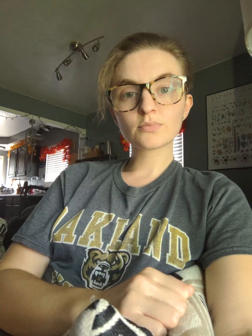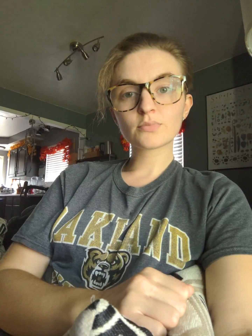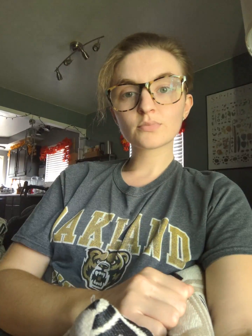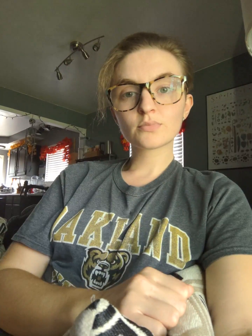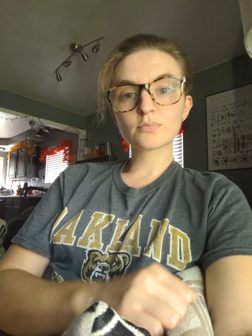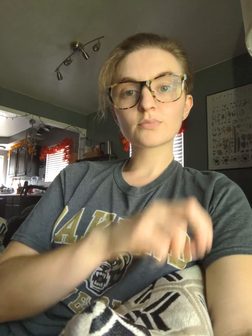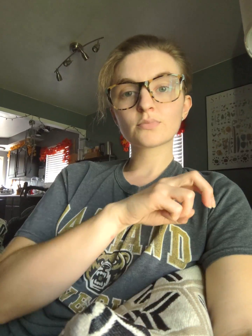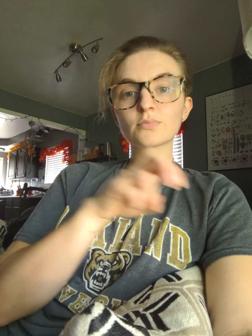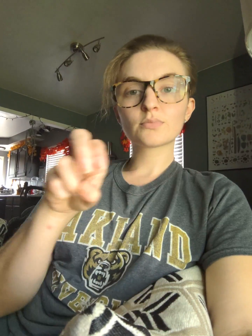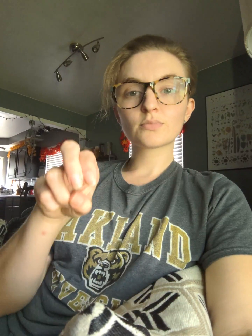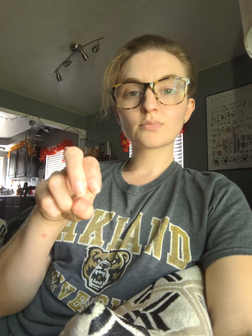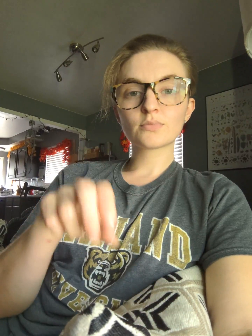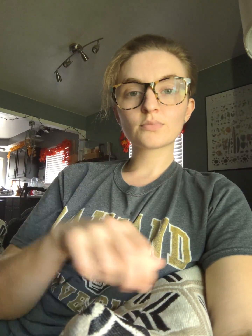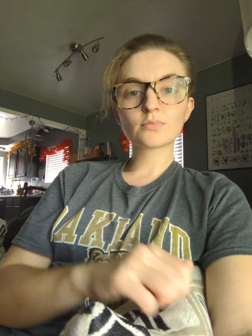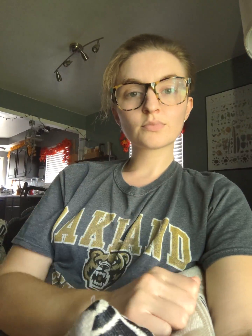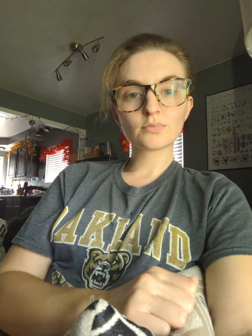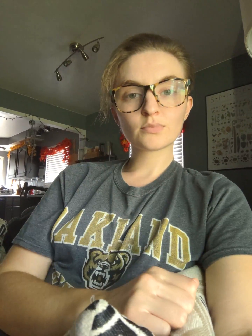porch